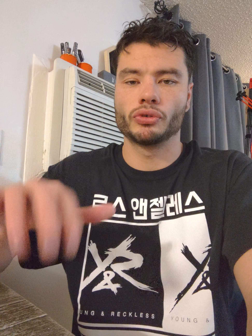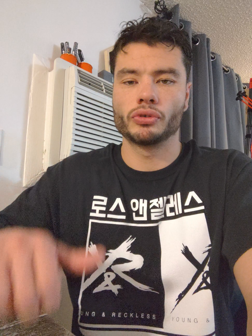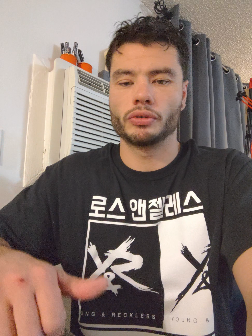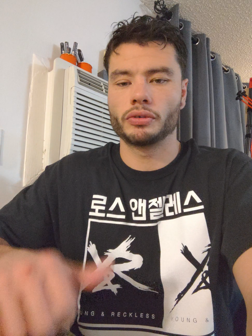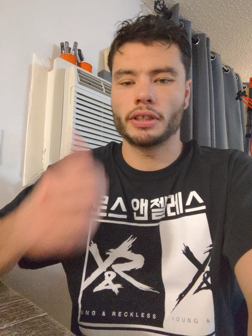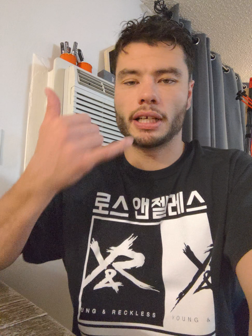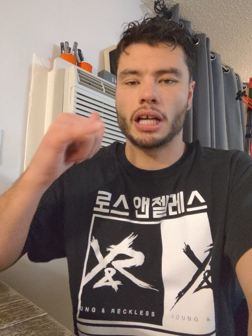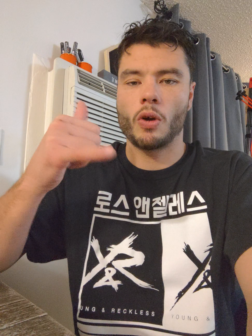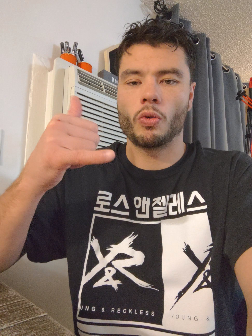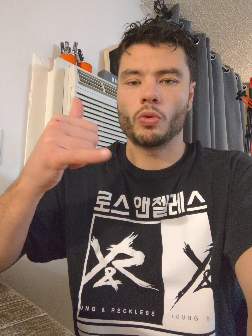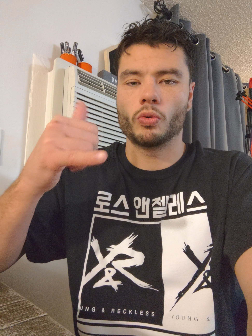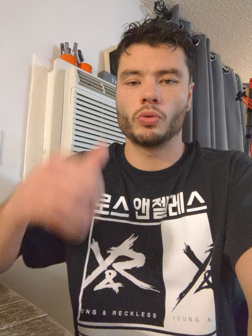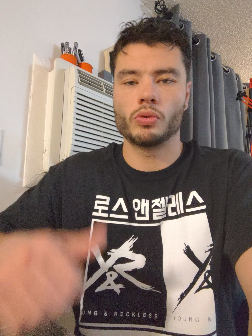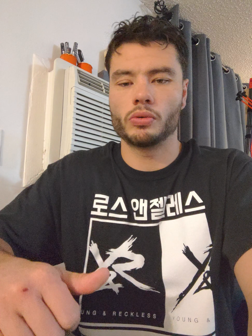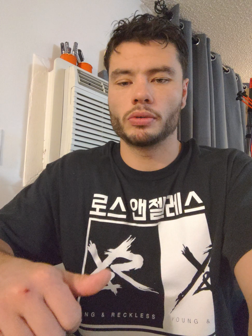yellow